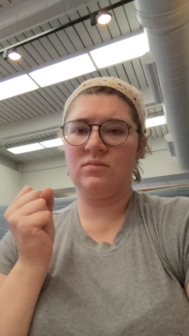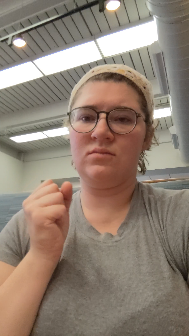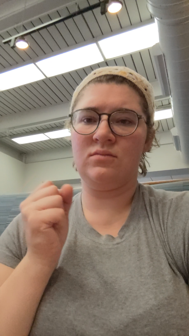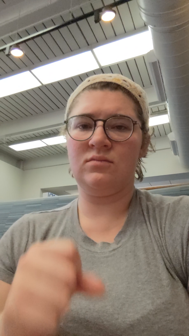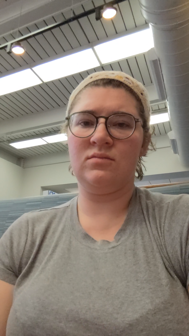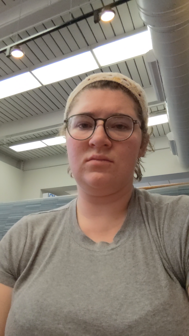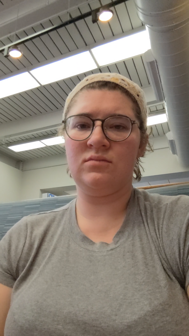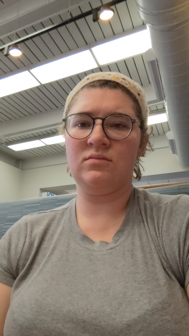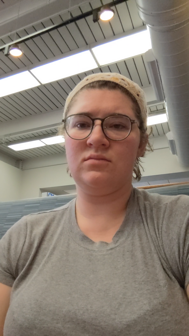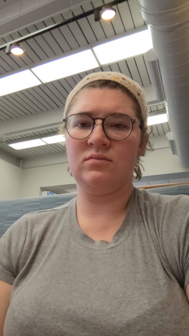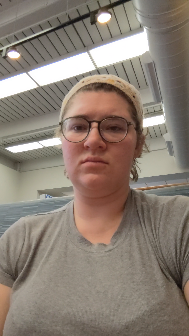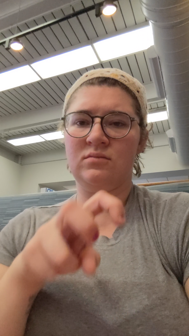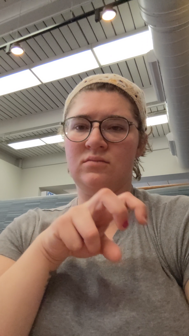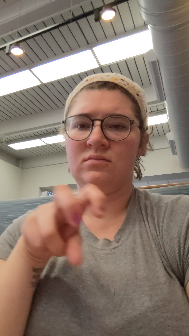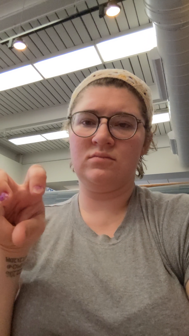couch